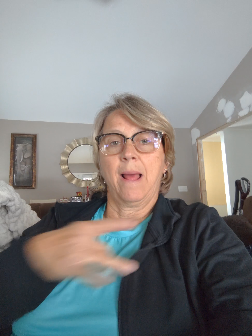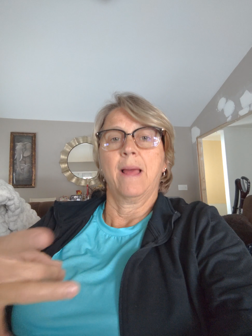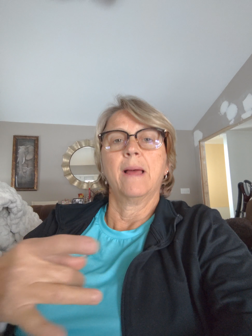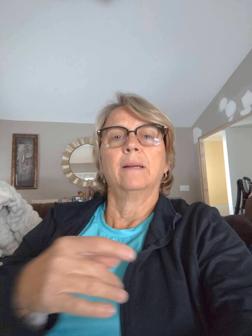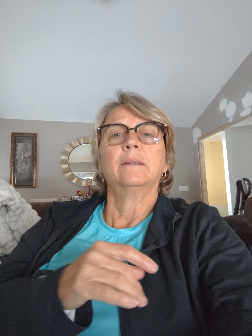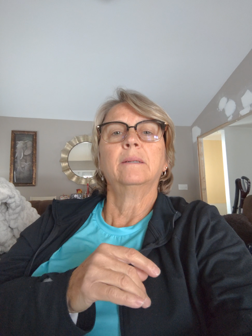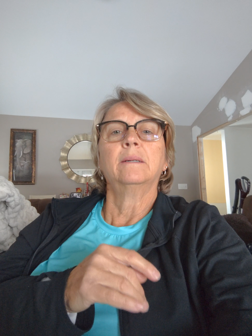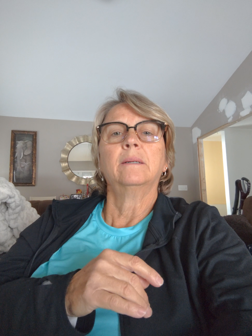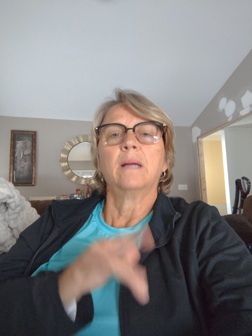like